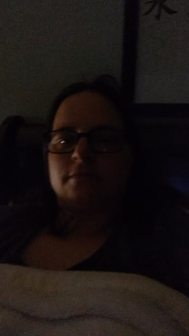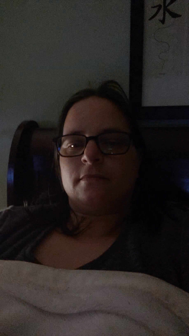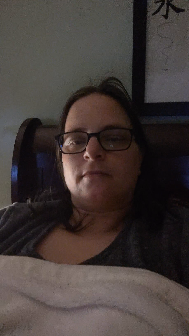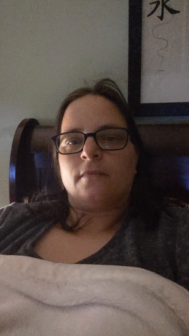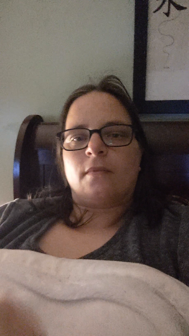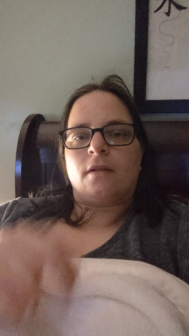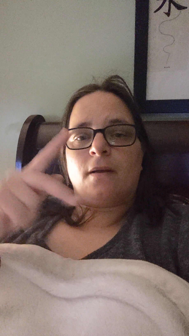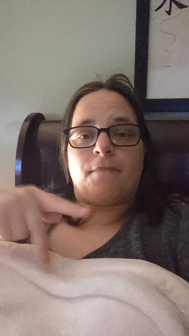people